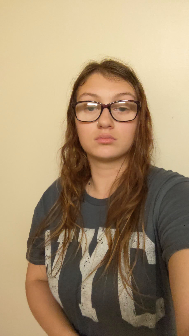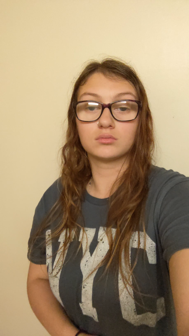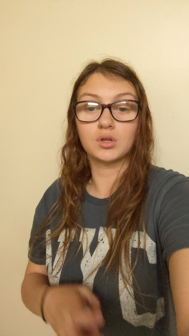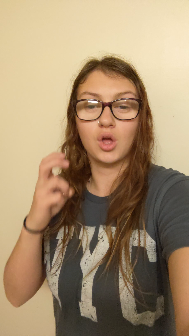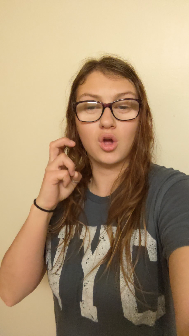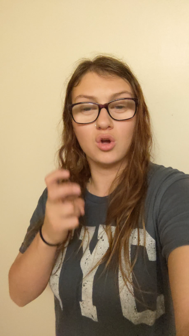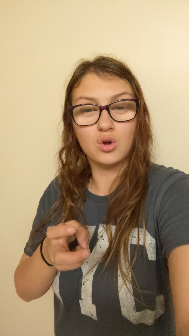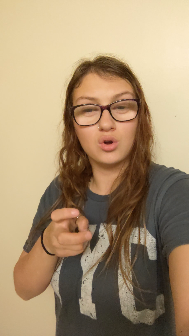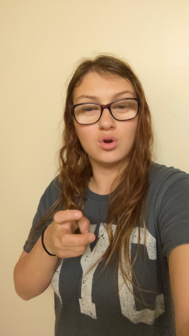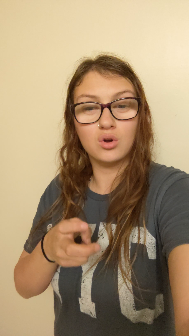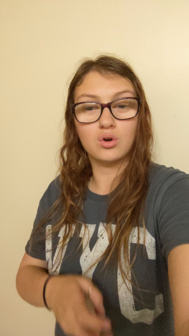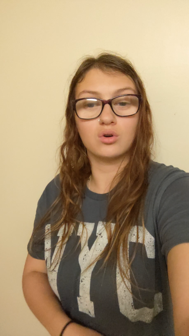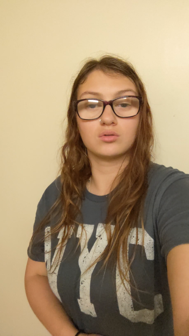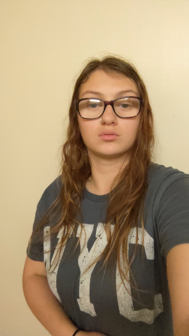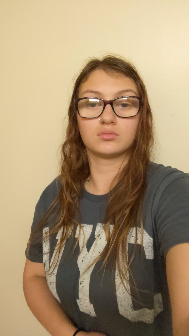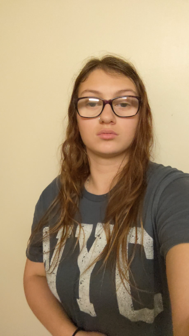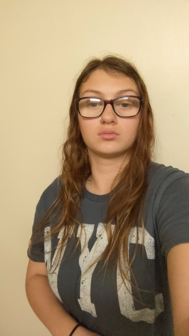hard